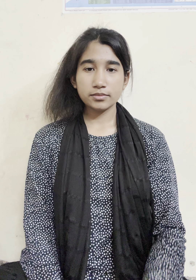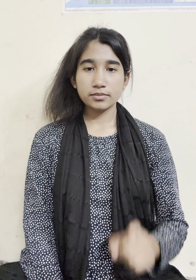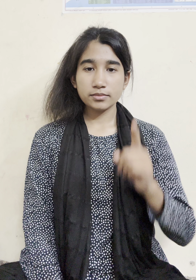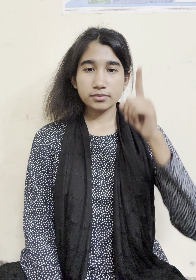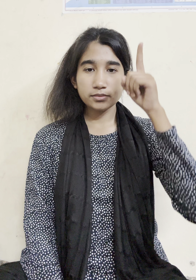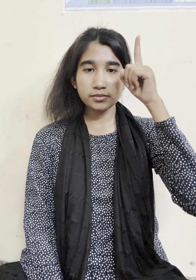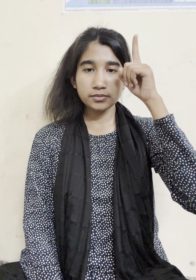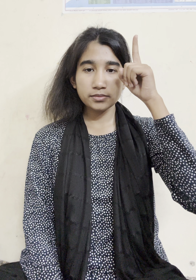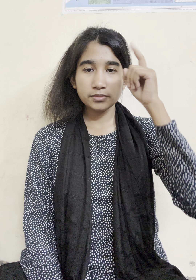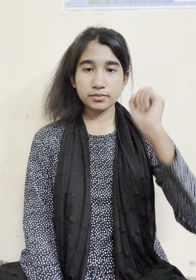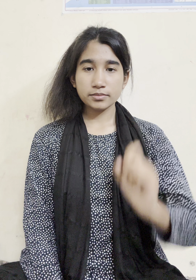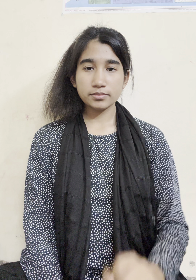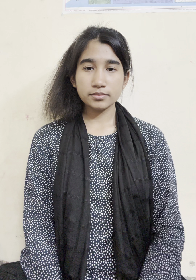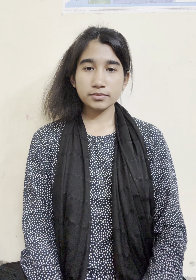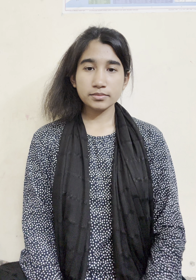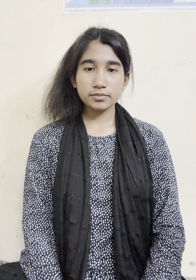লম্বা